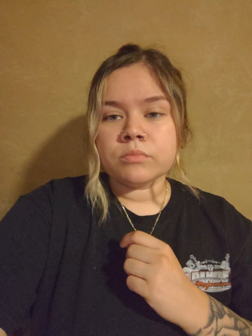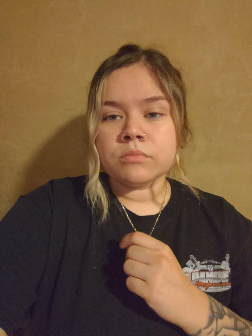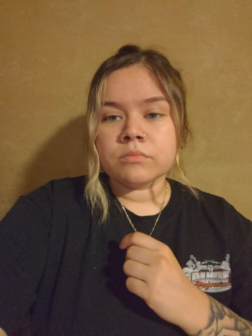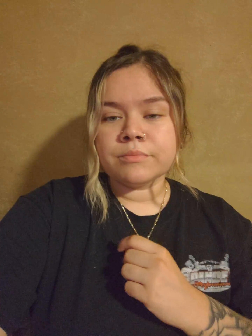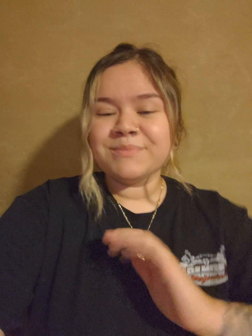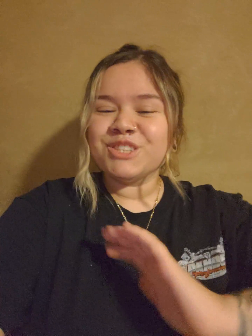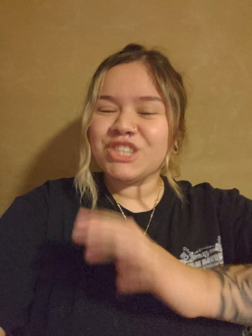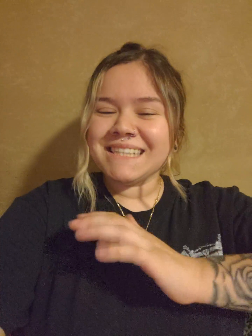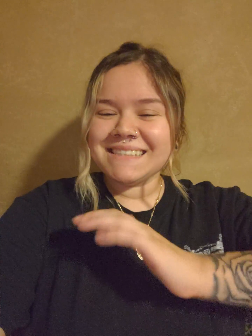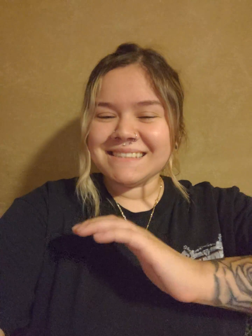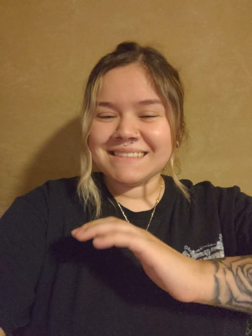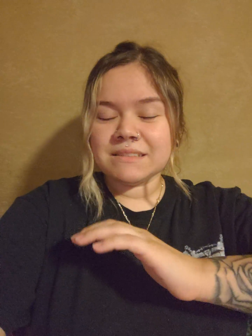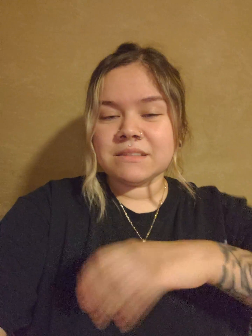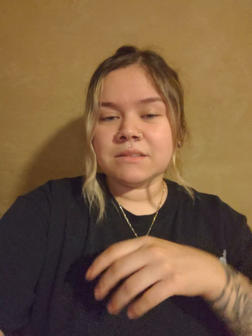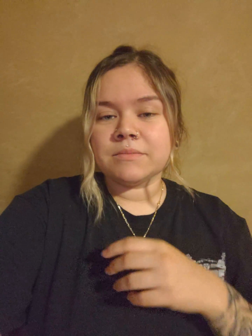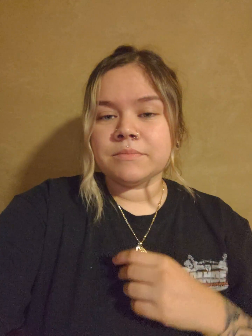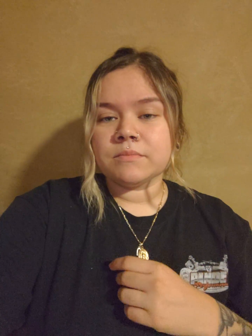cheese